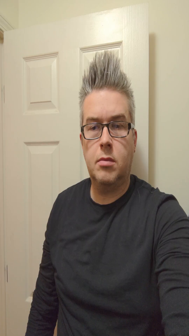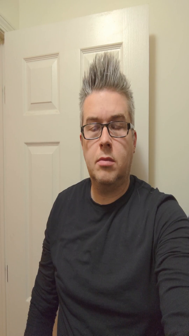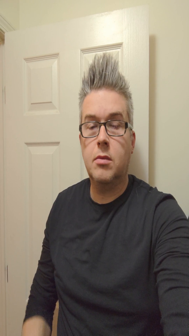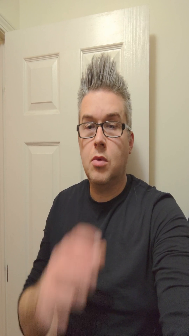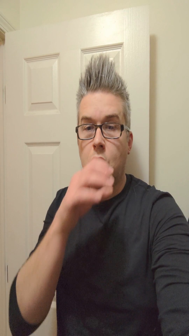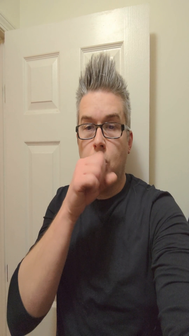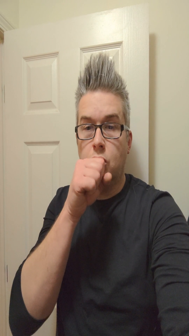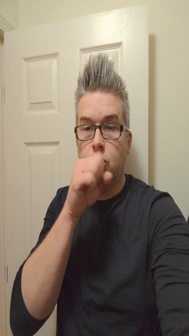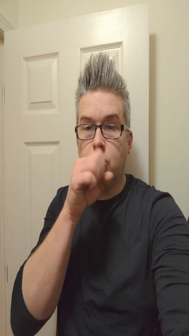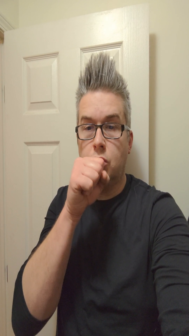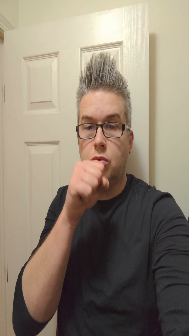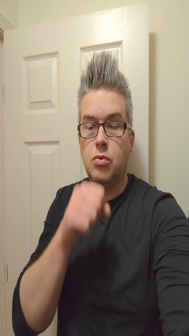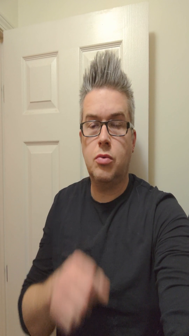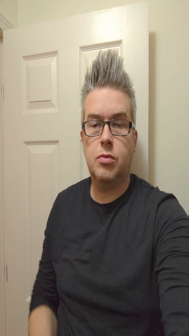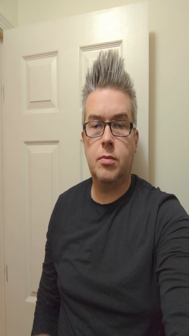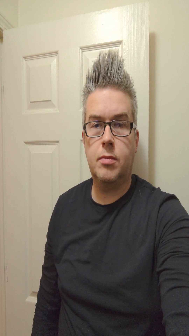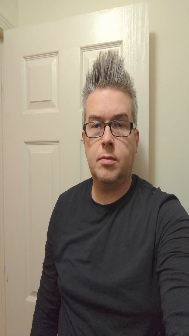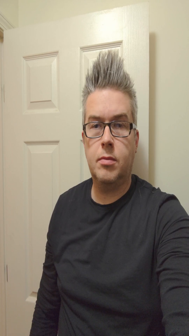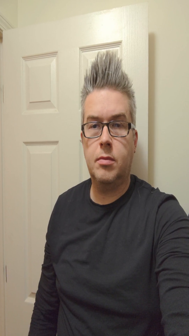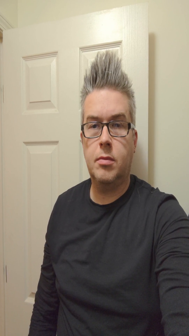orange